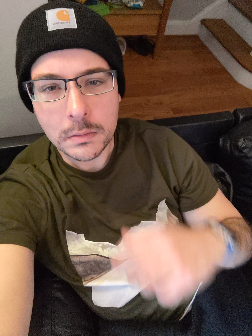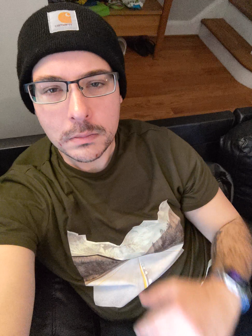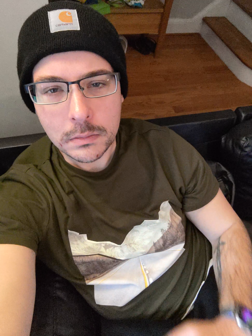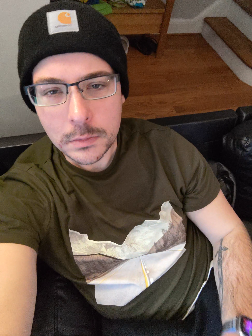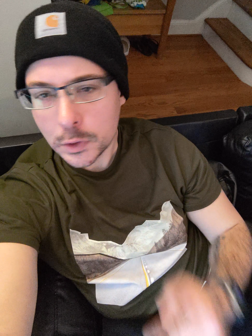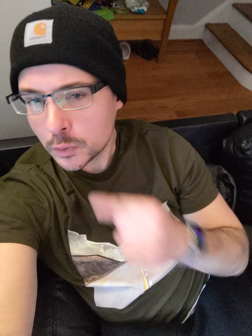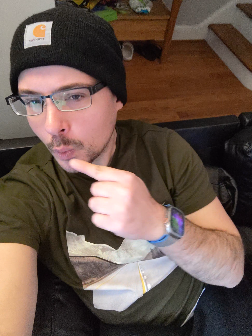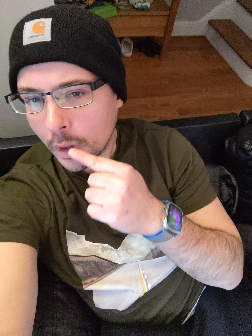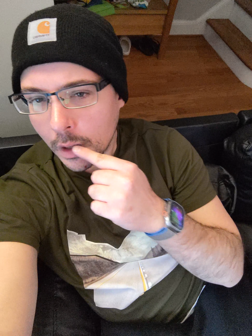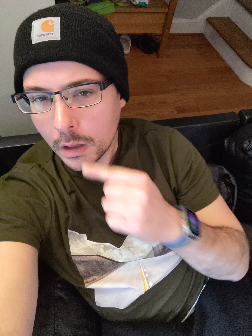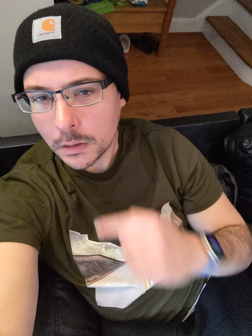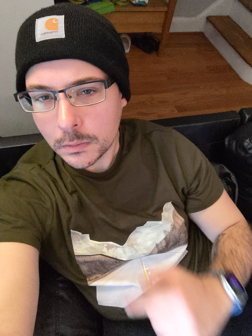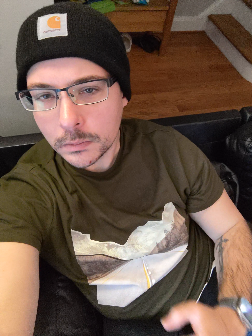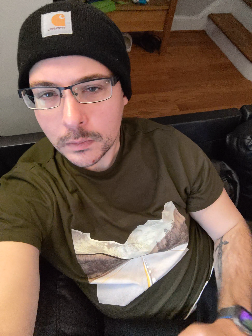tooth